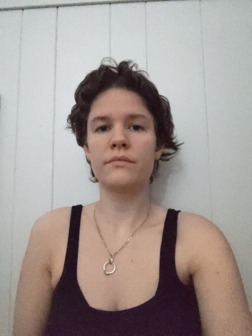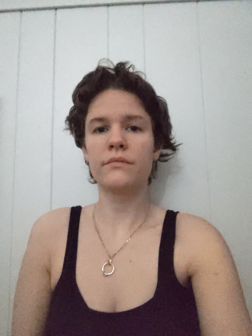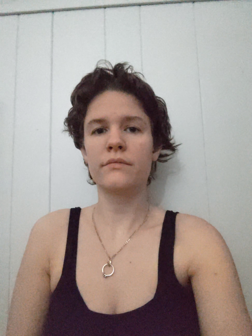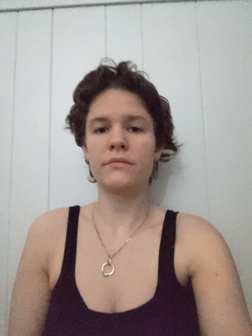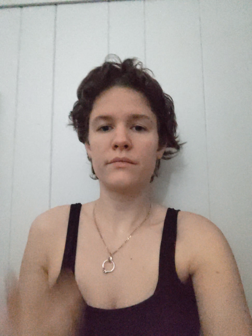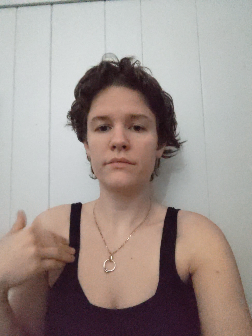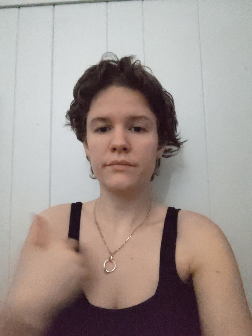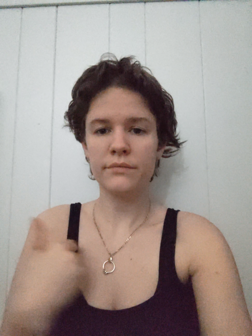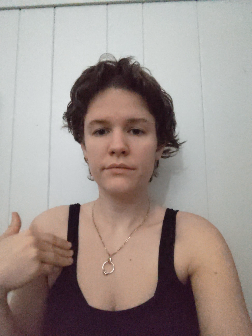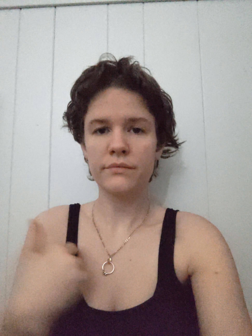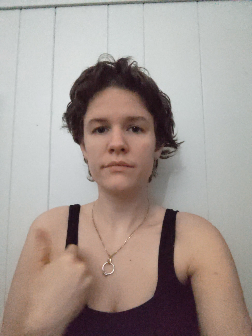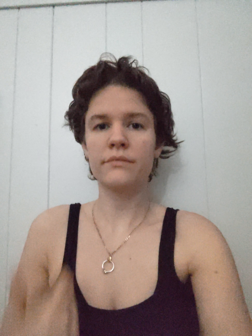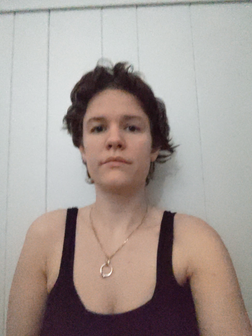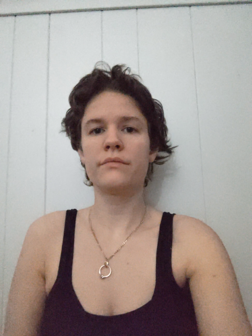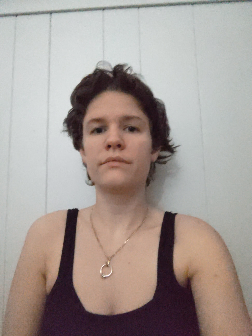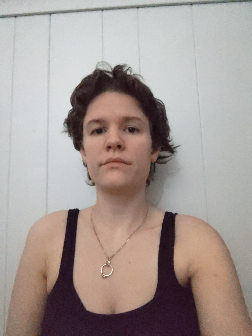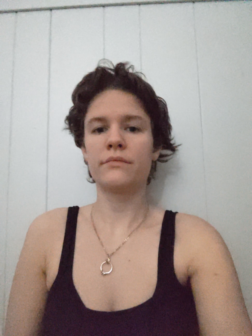animal